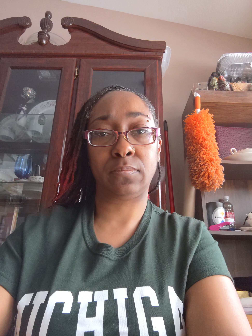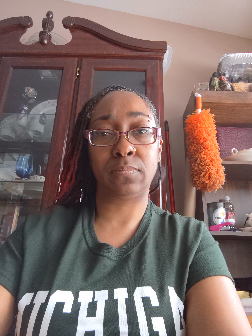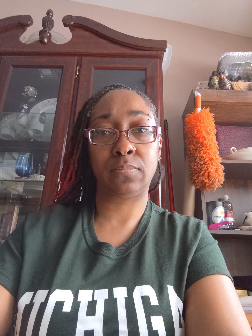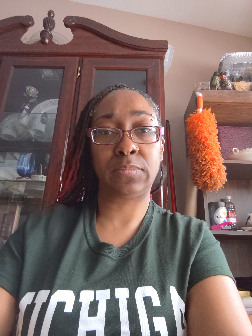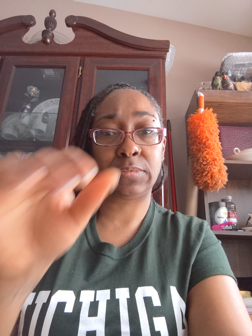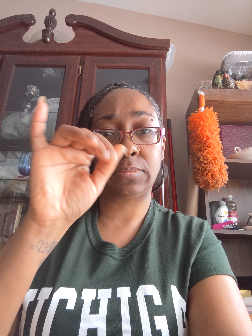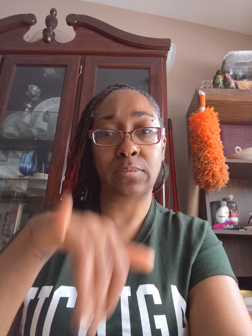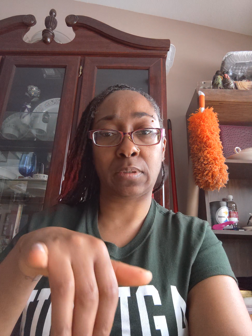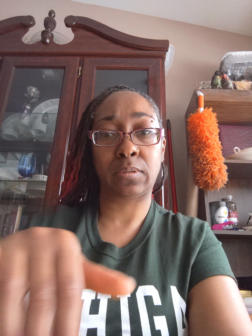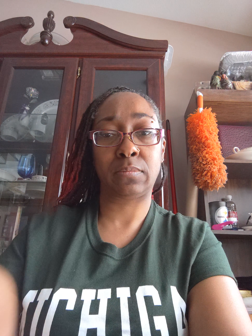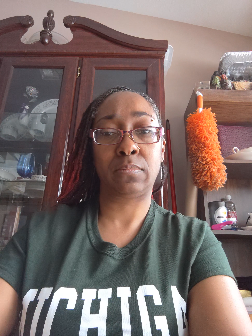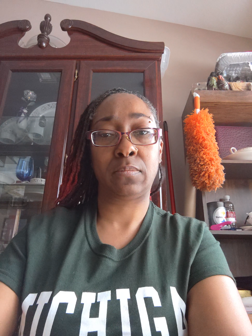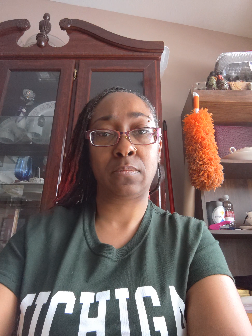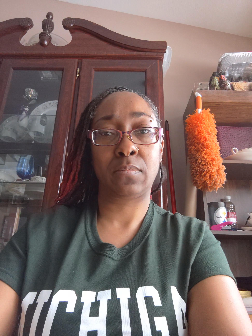stay